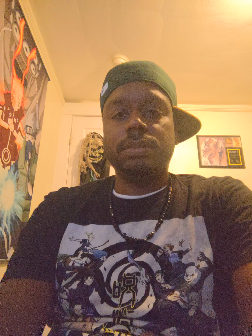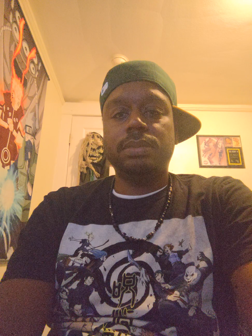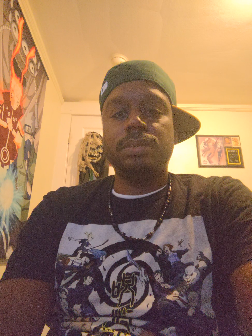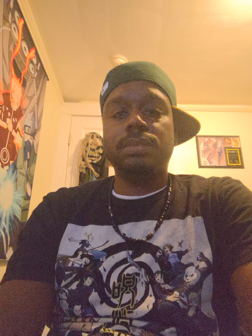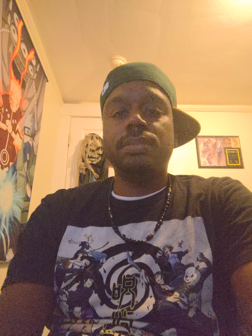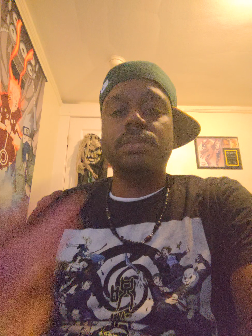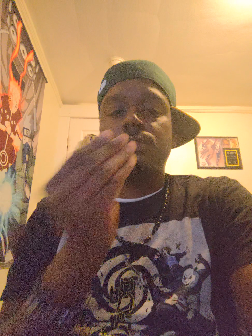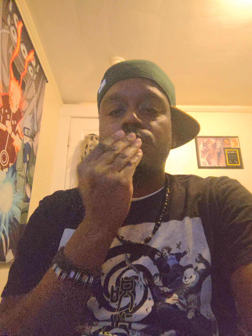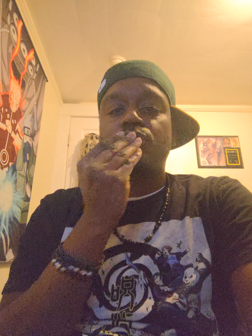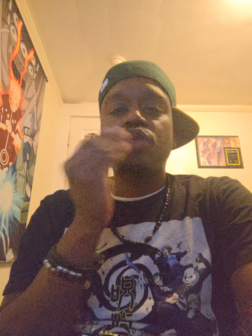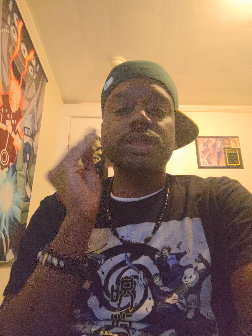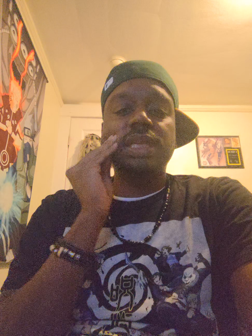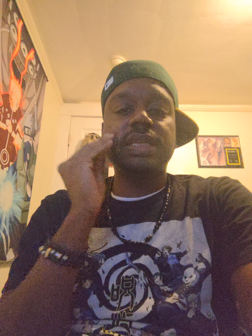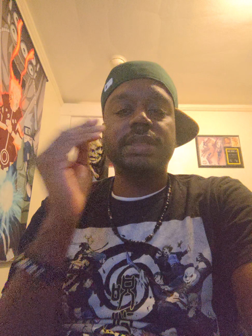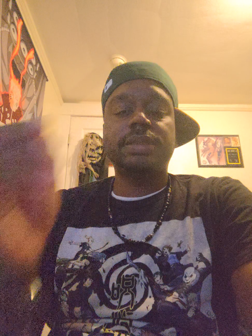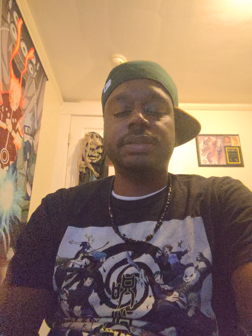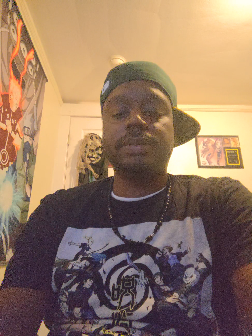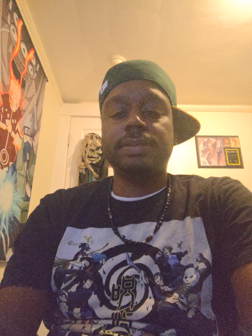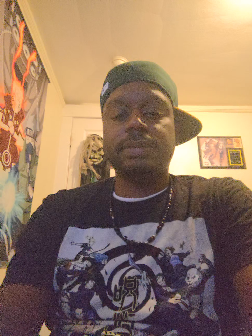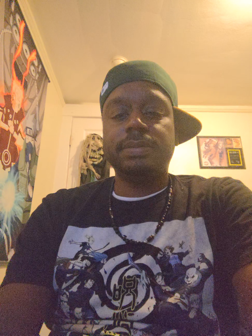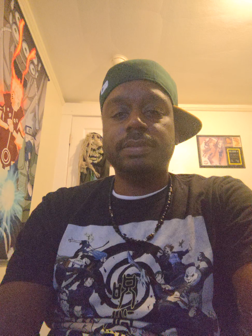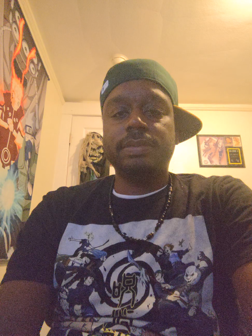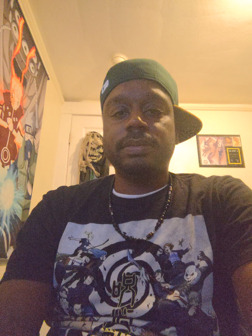kiss